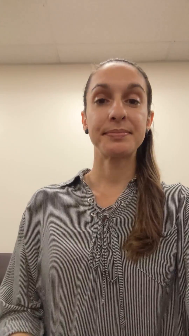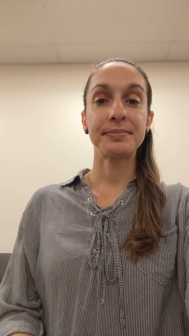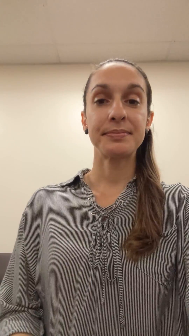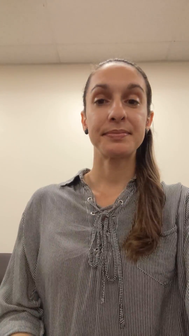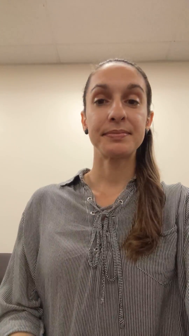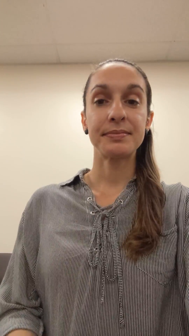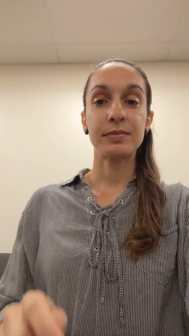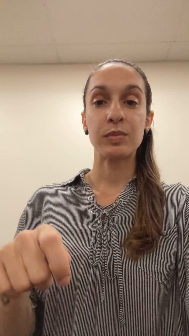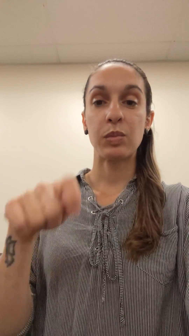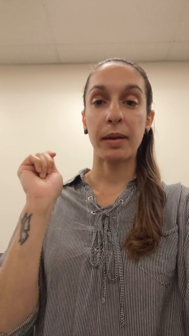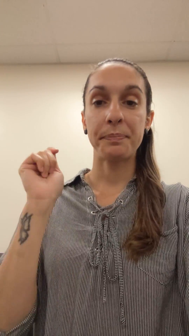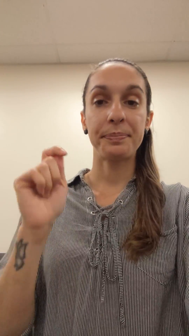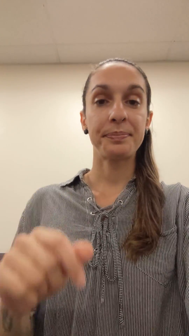rip